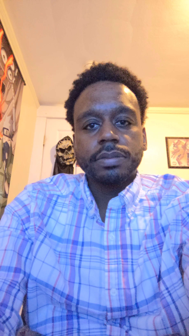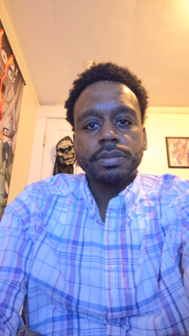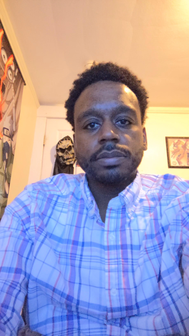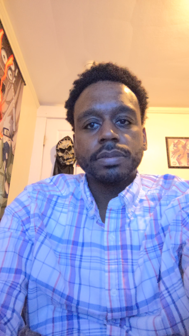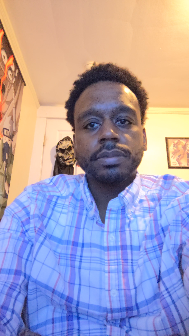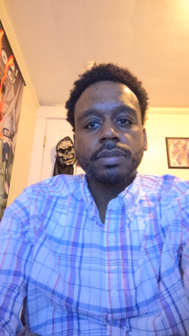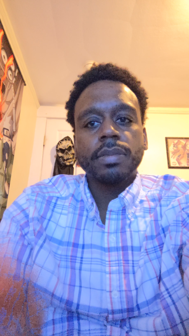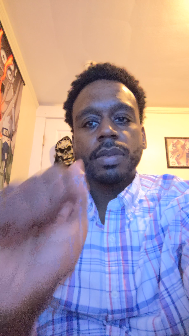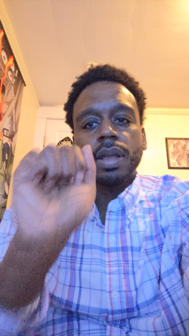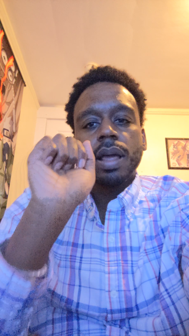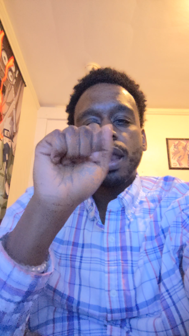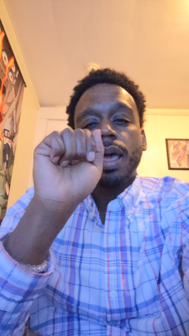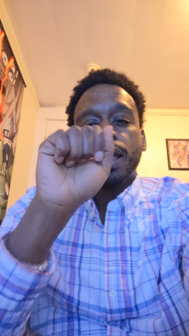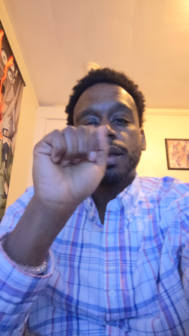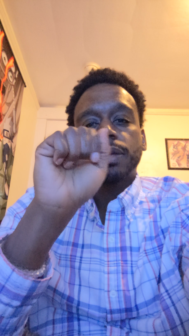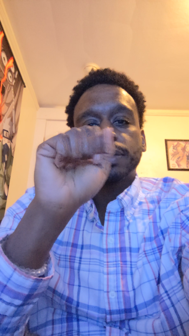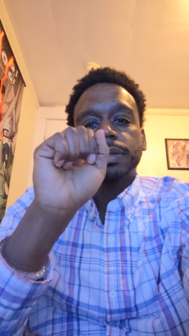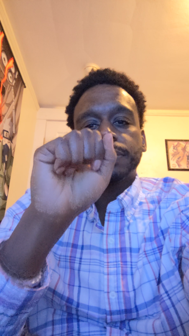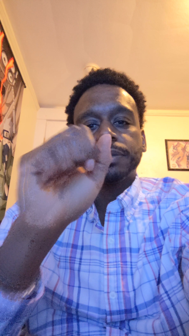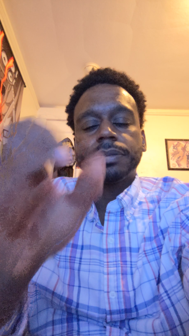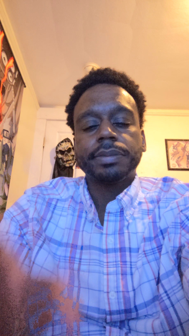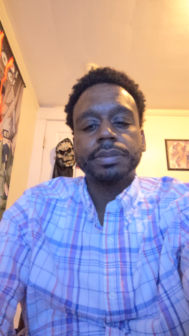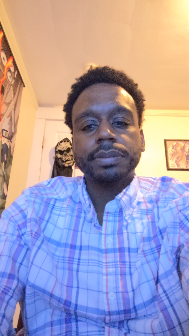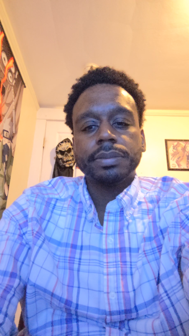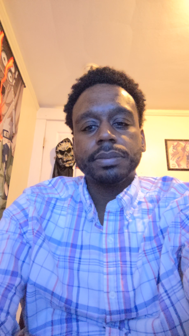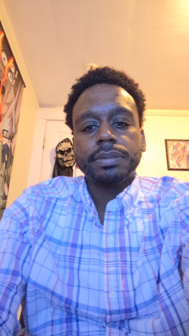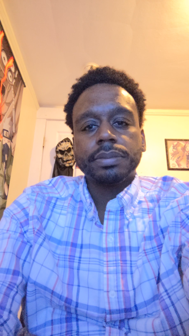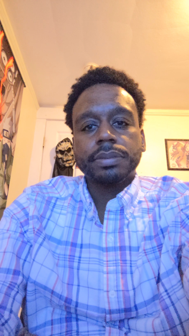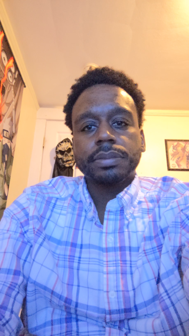knock